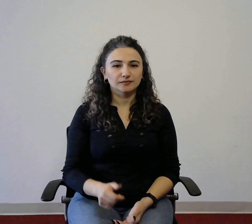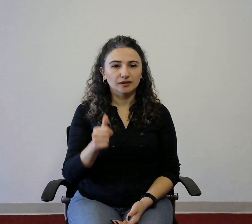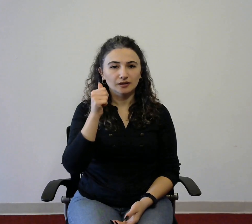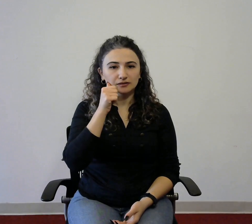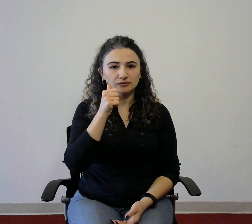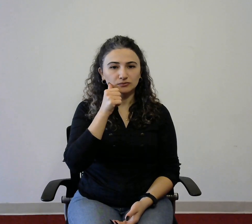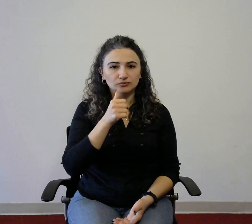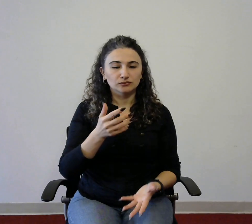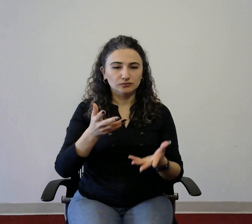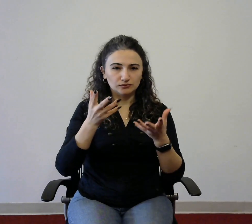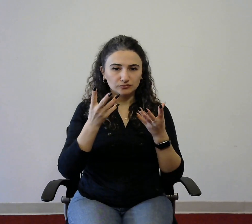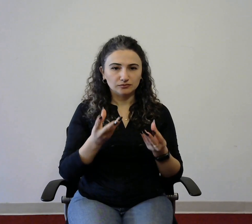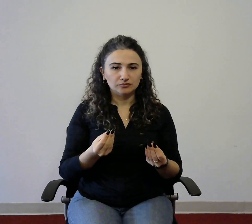hər gün